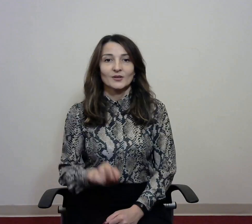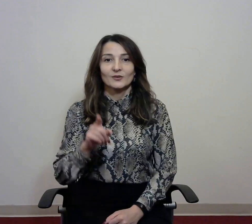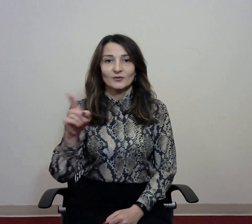O